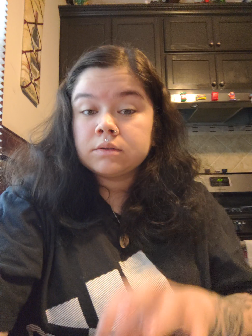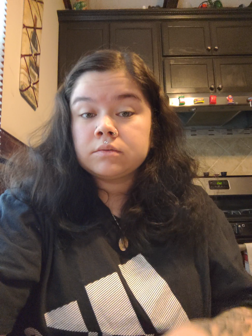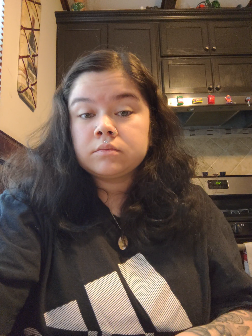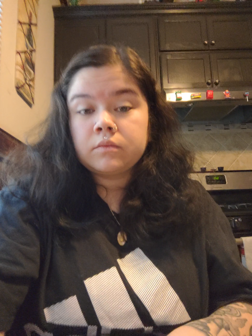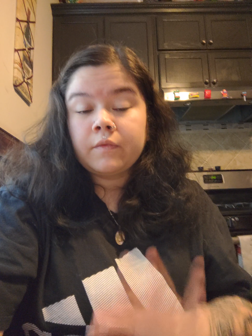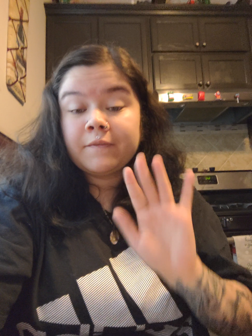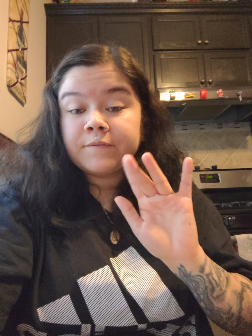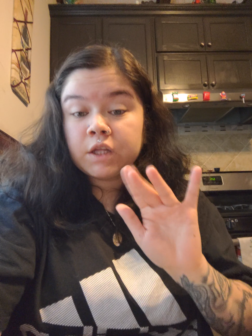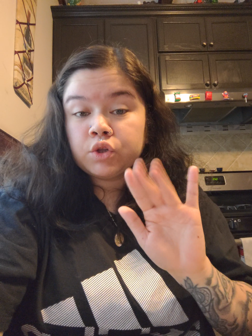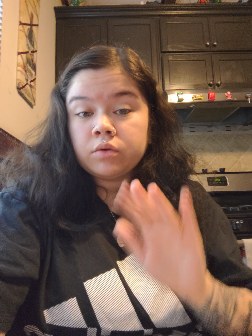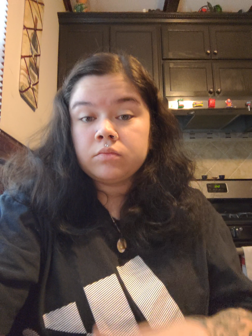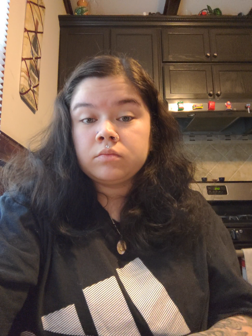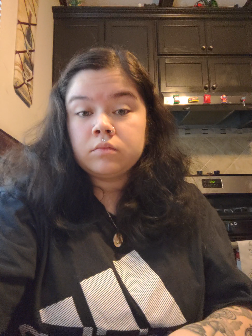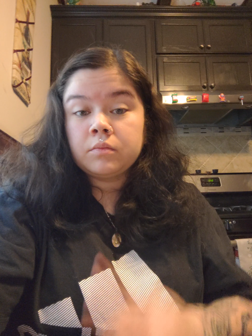finger